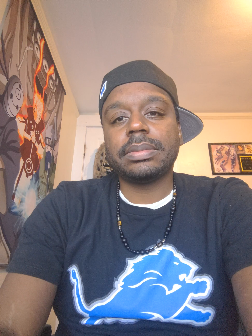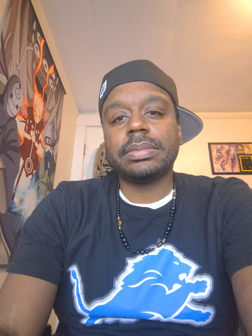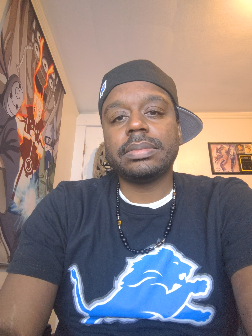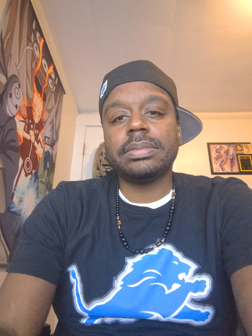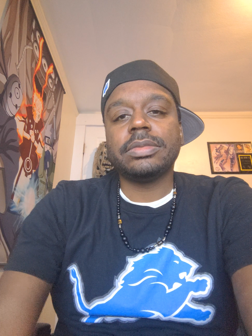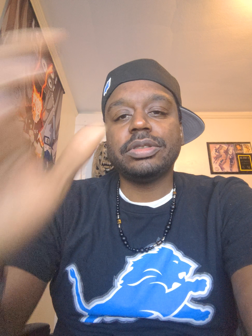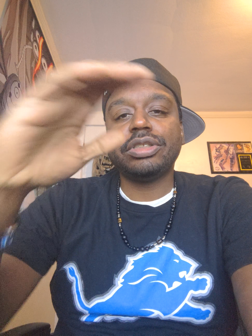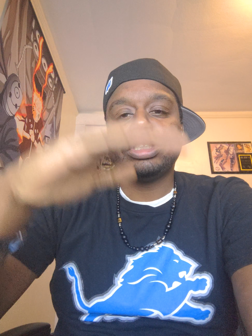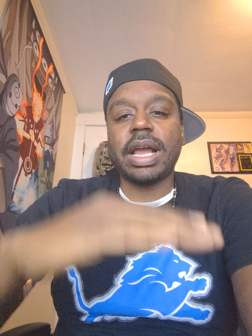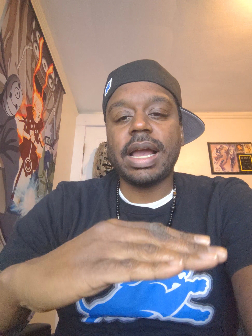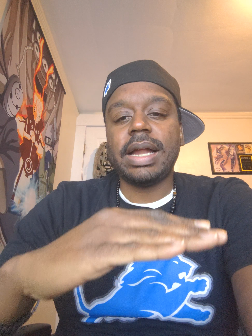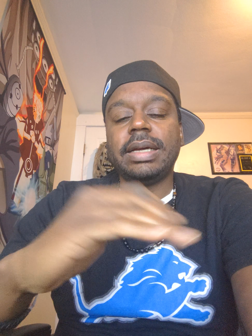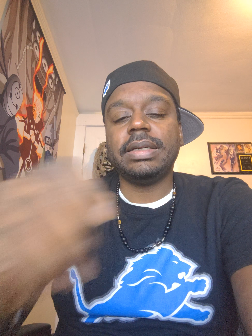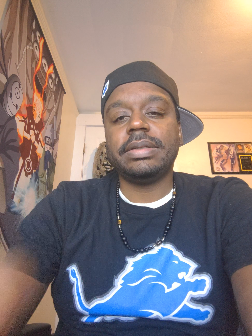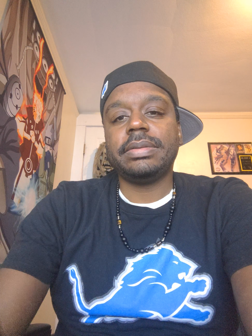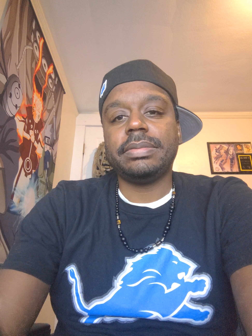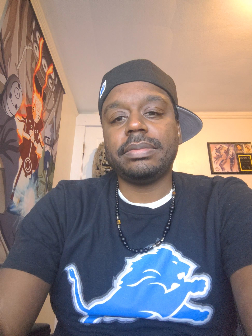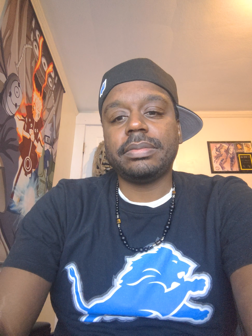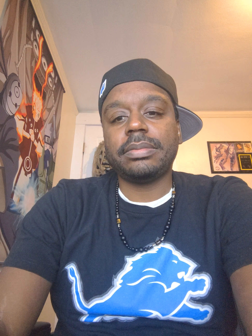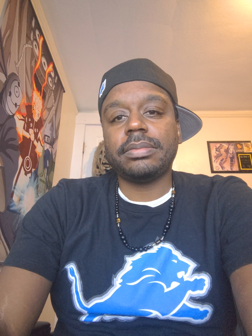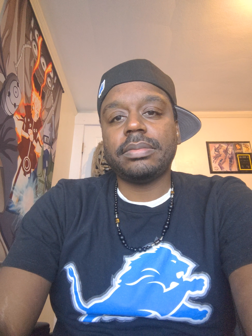child